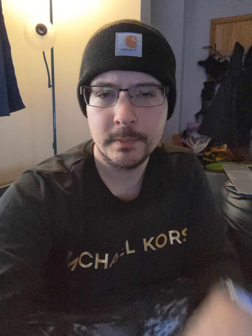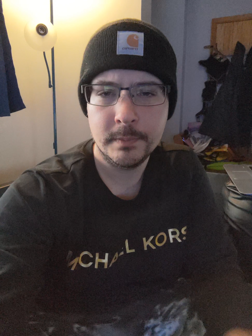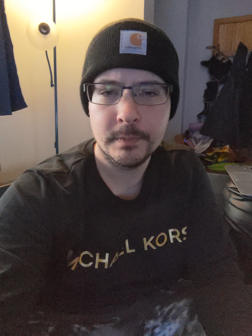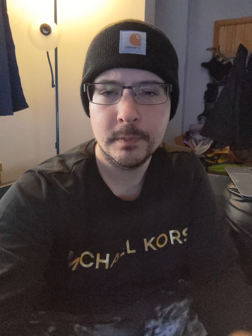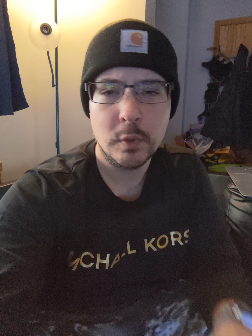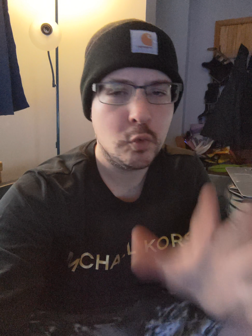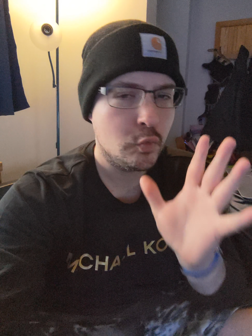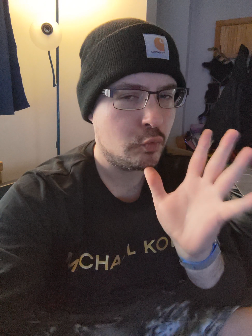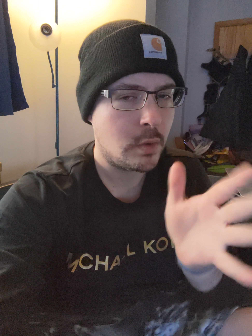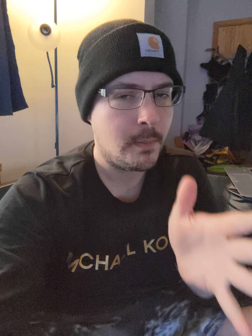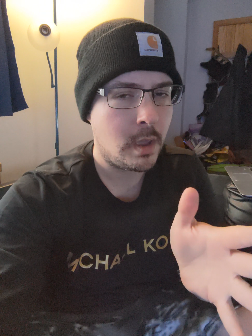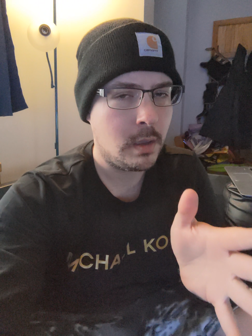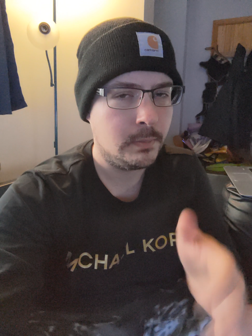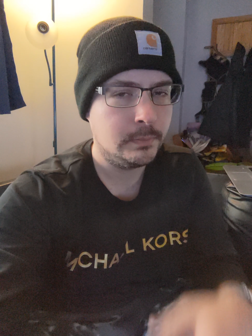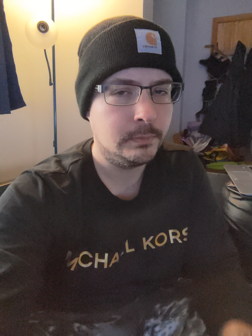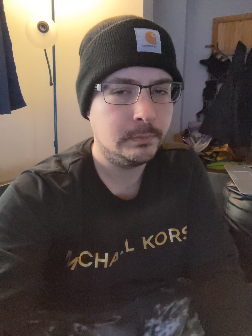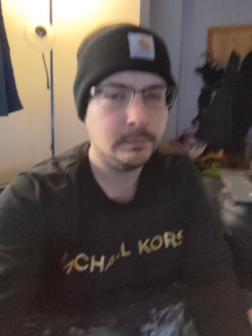grandma